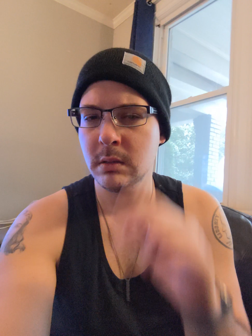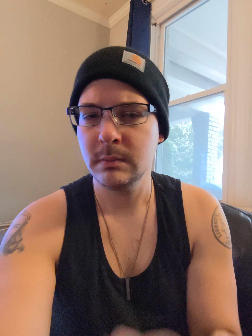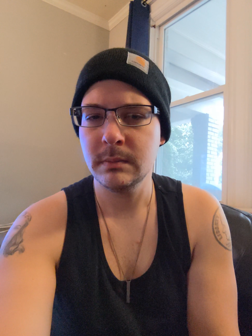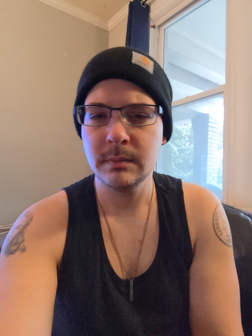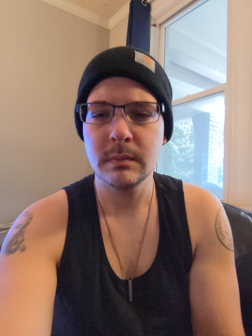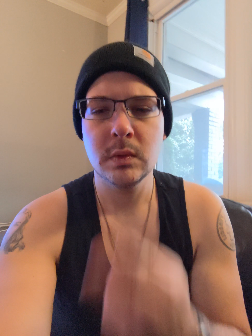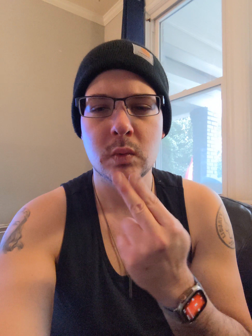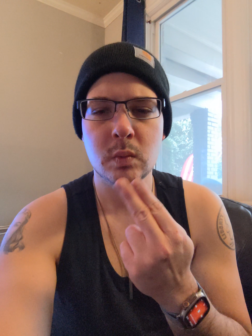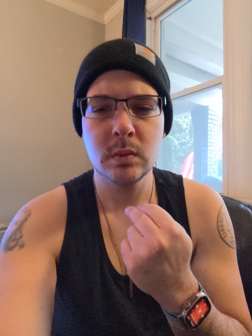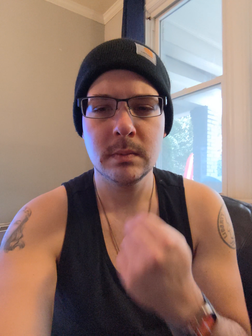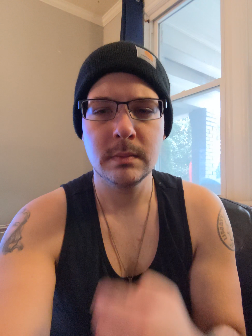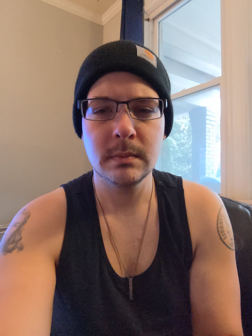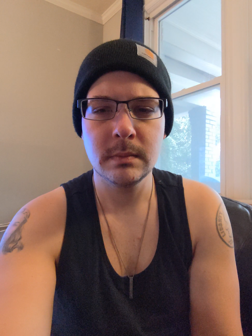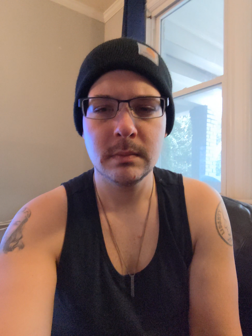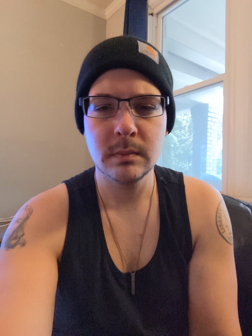cute